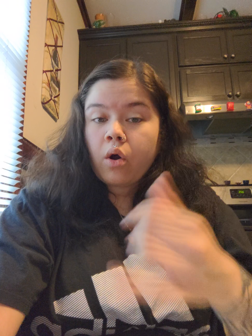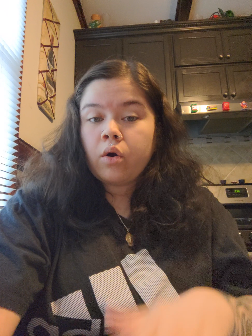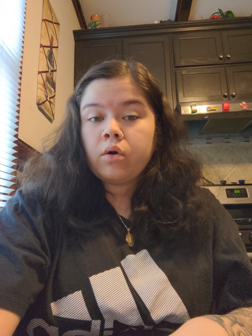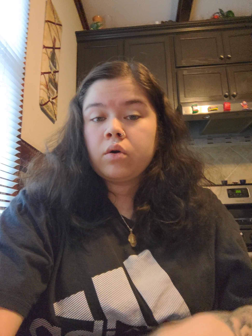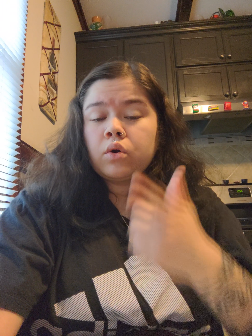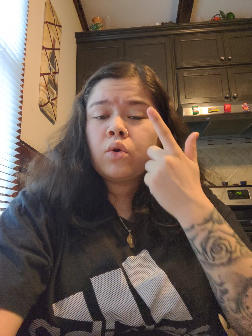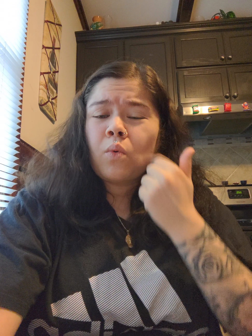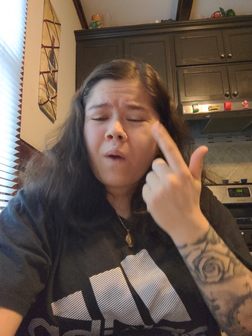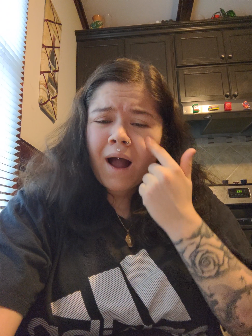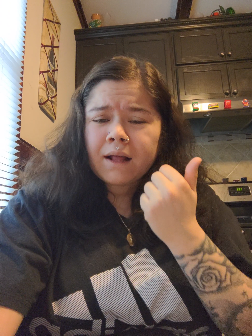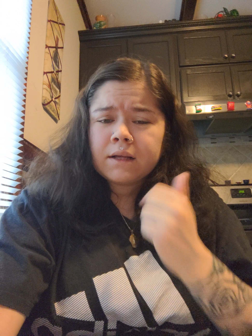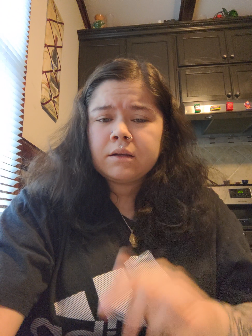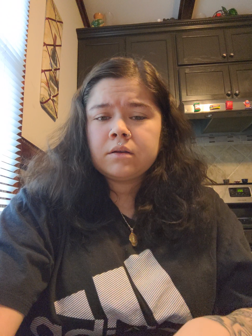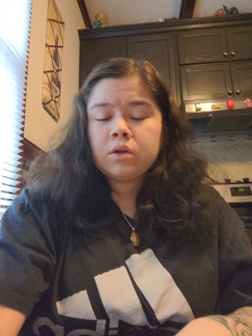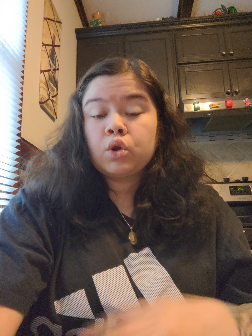cry